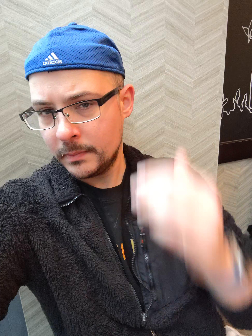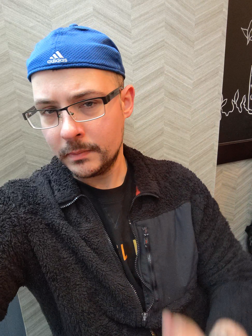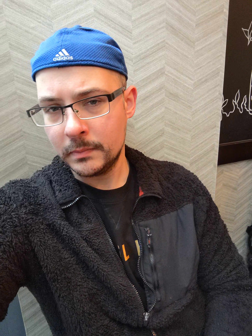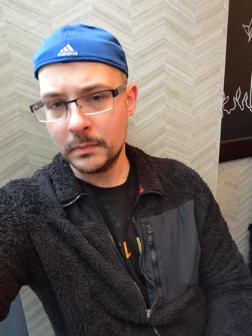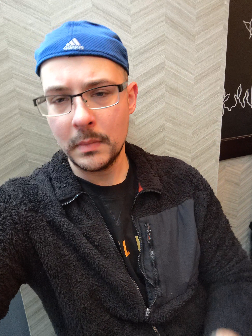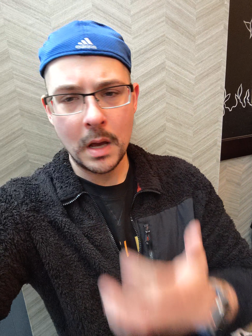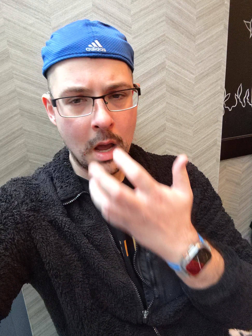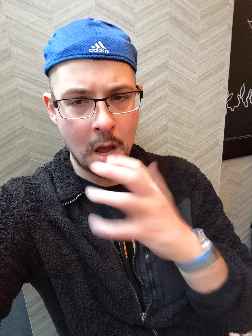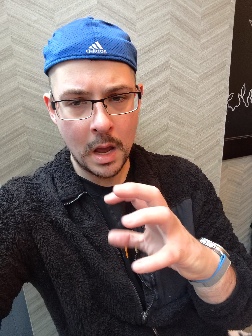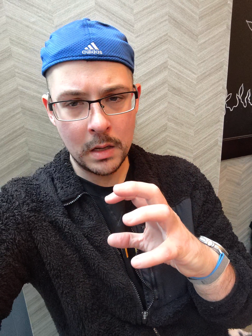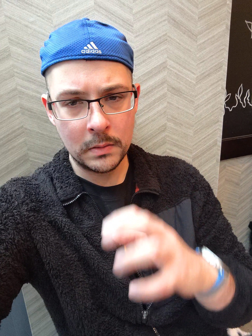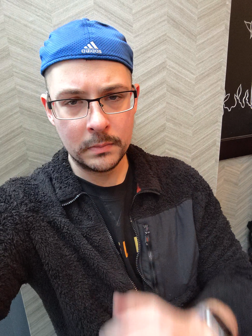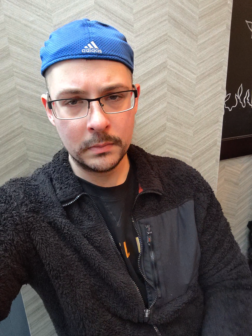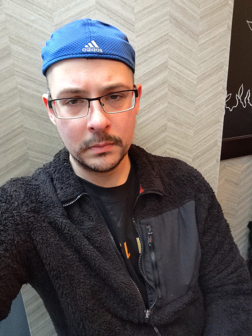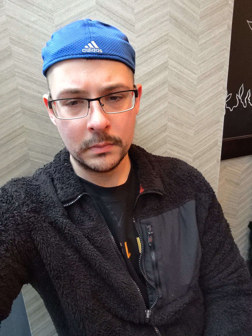hot